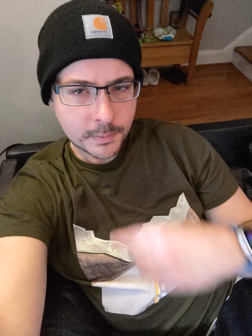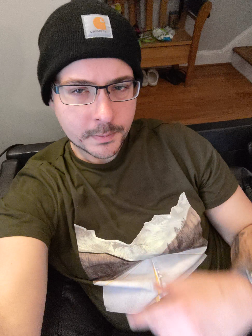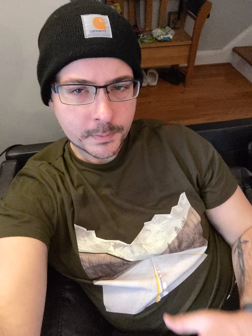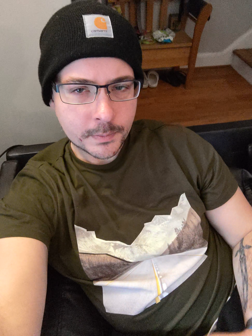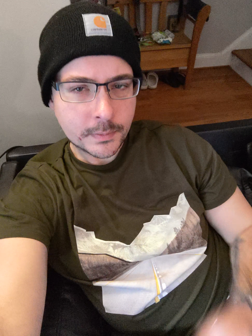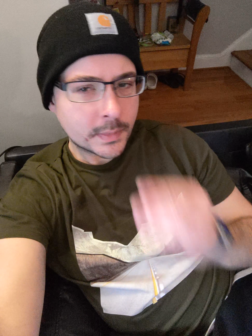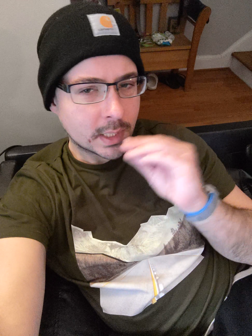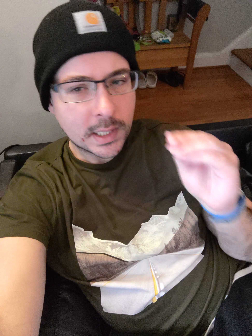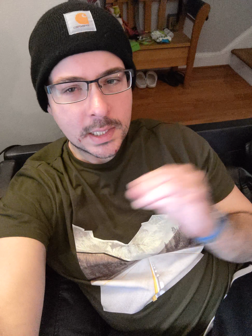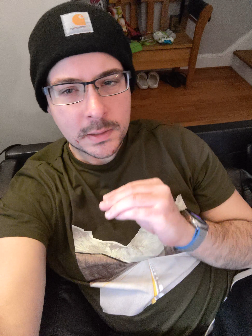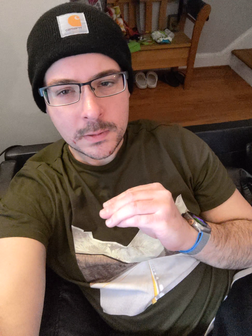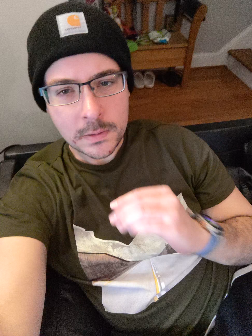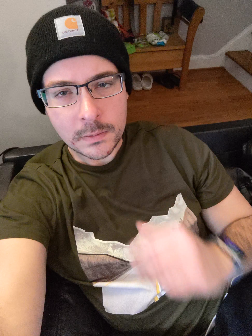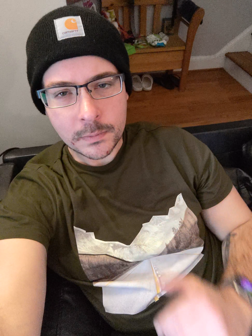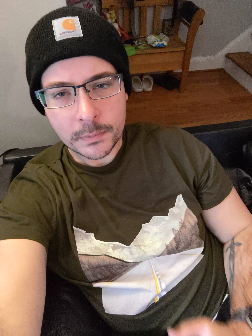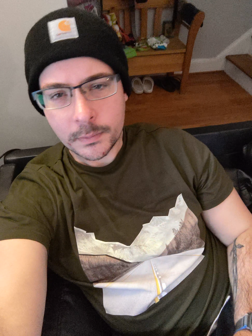kiss